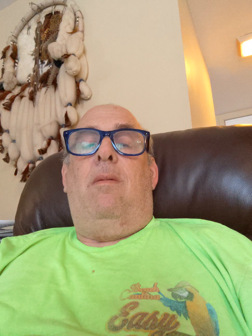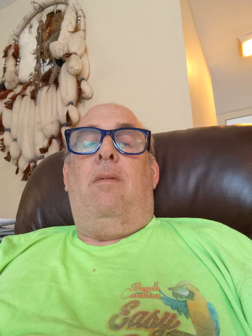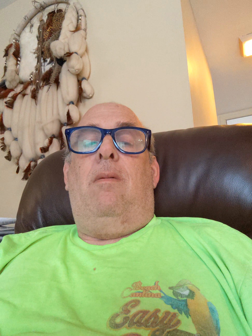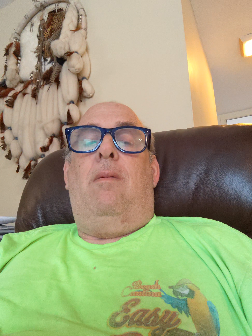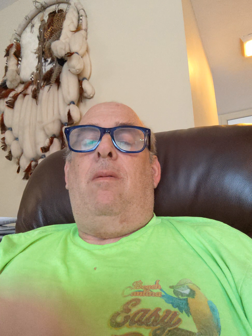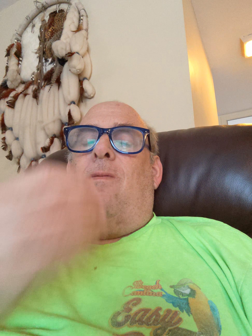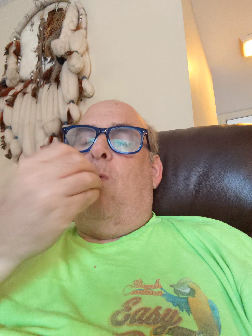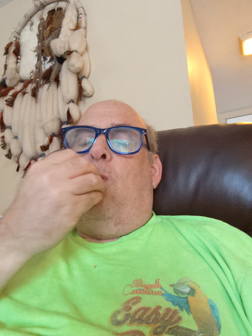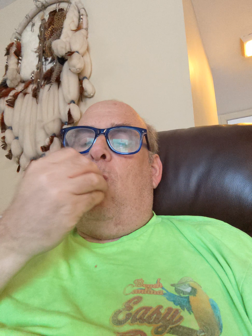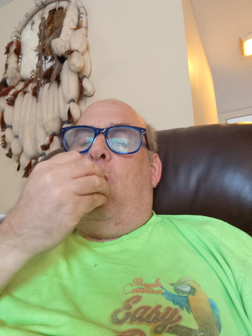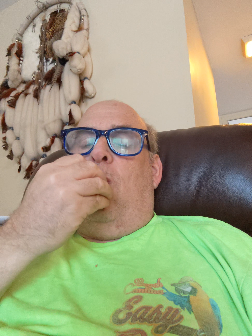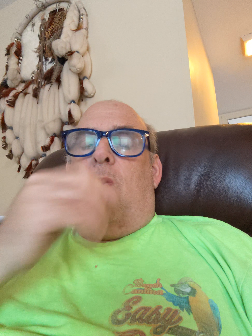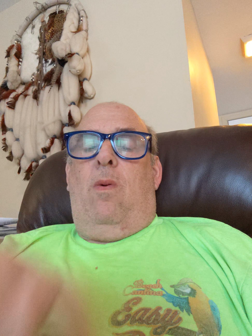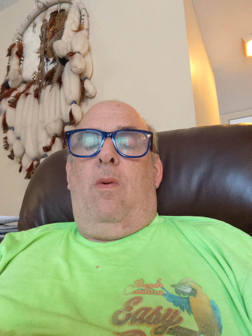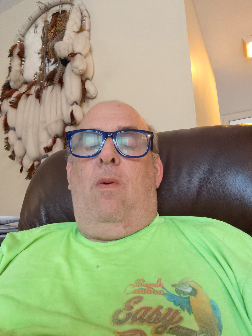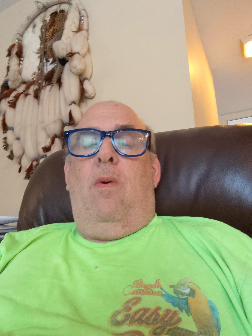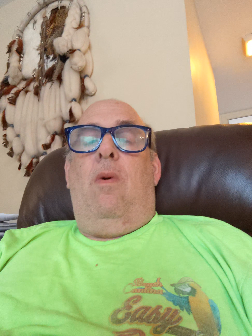food